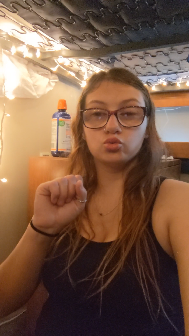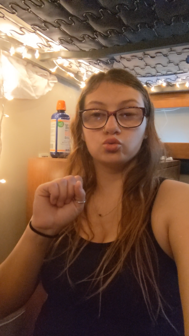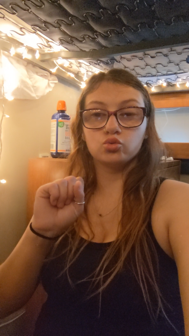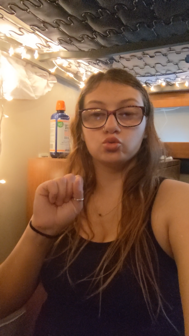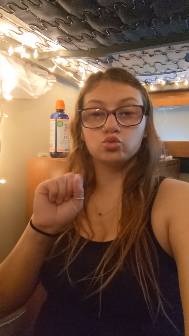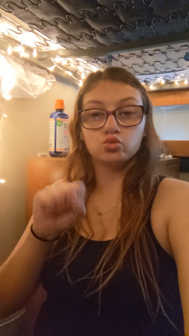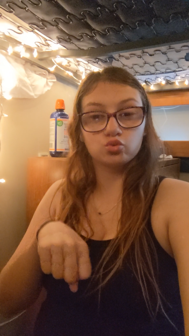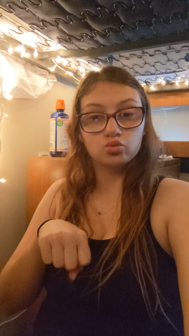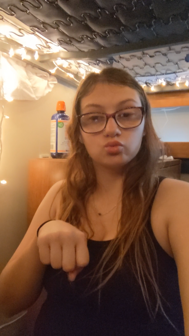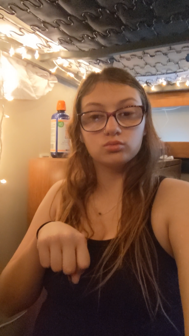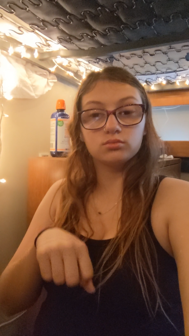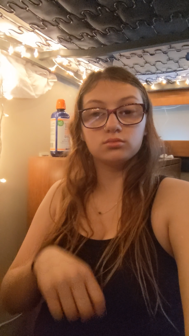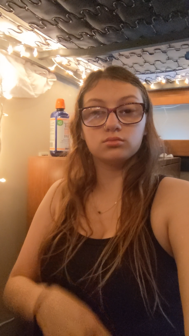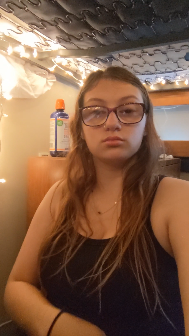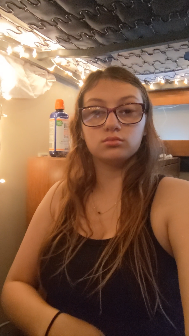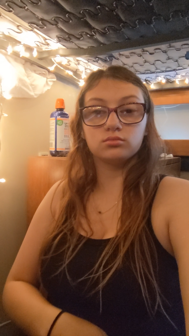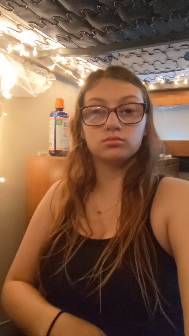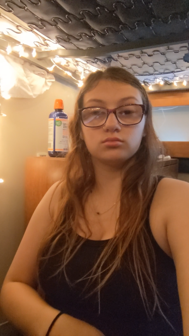could